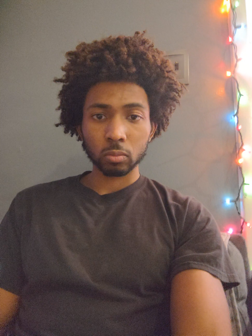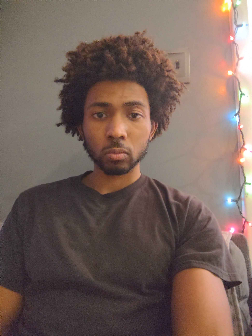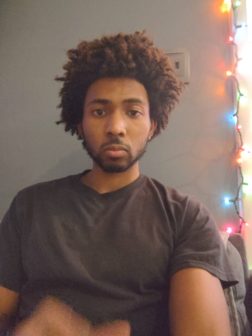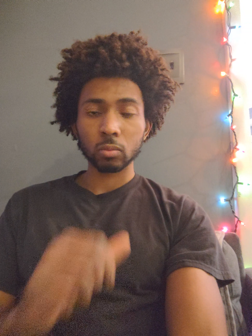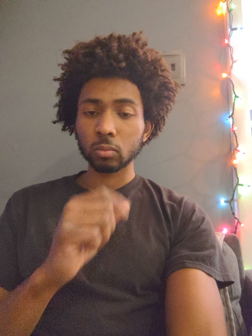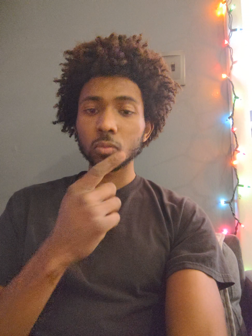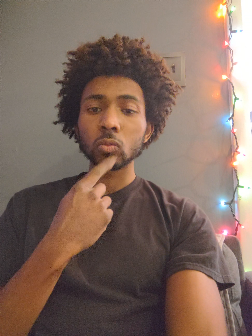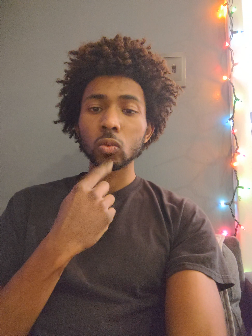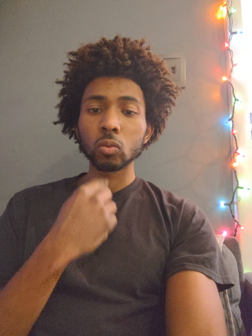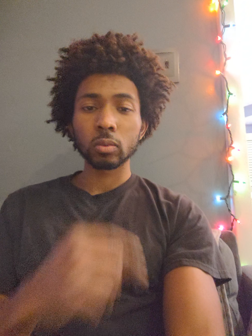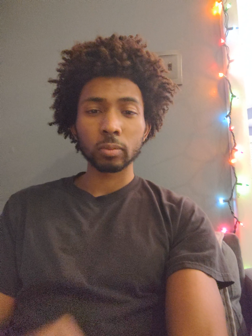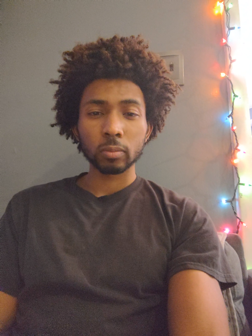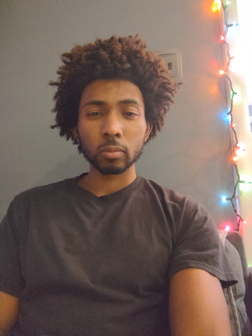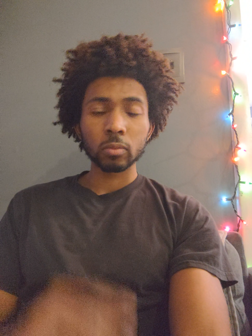red